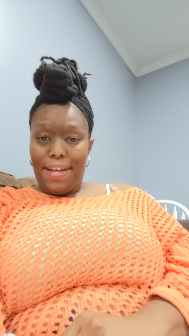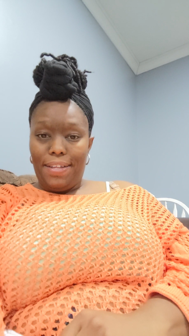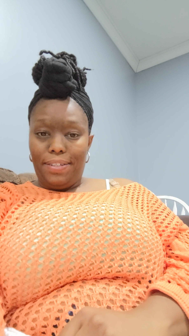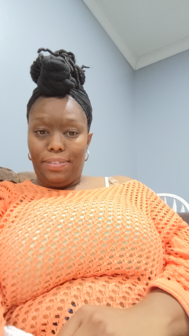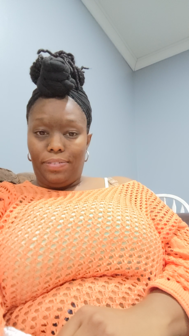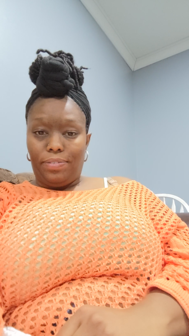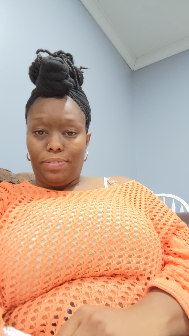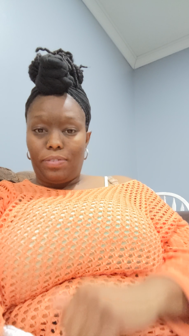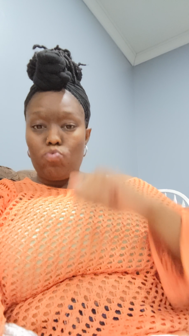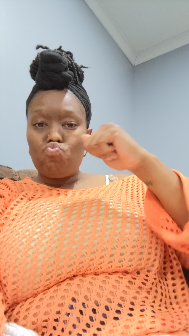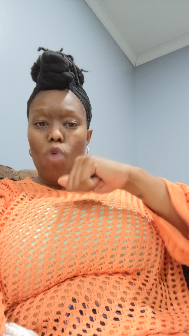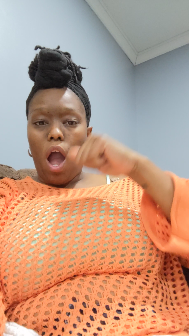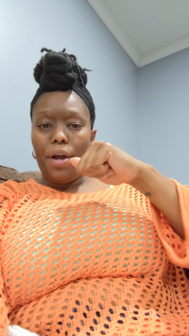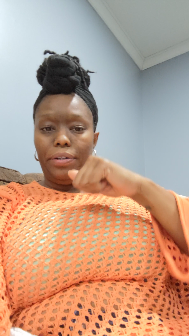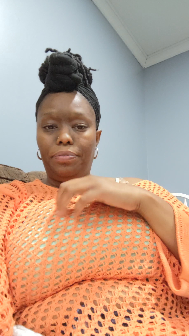rock